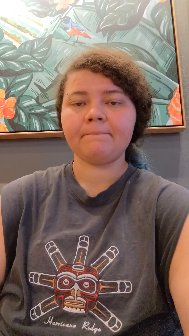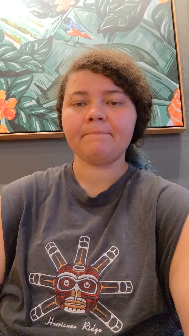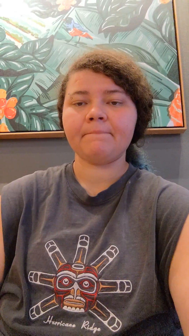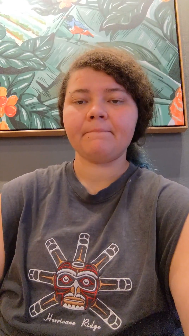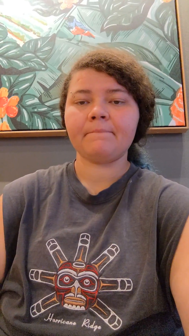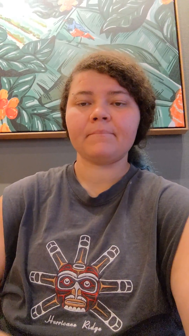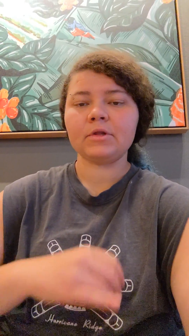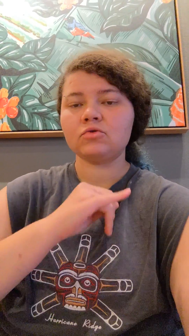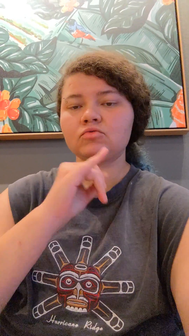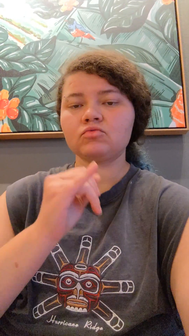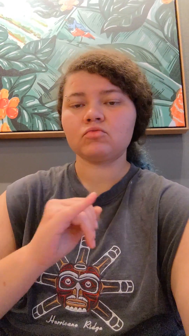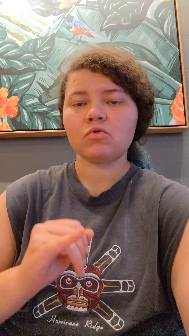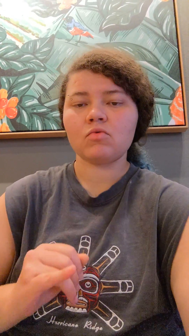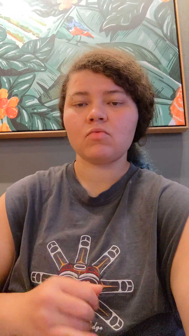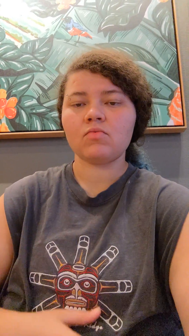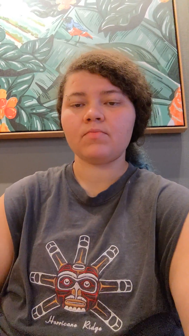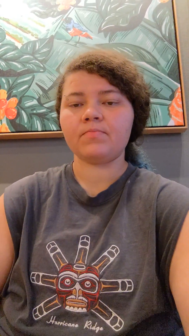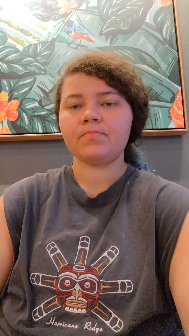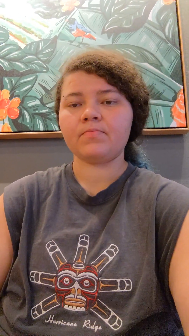draw